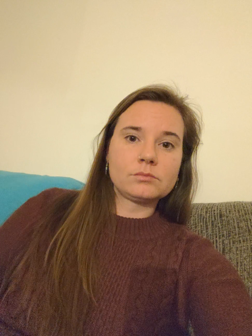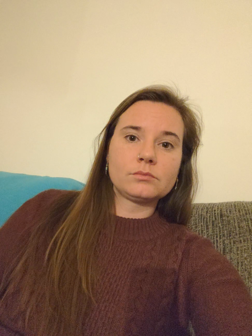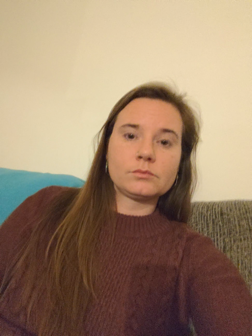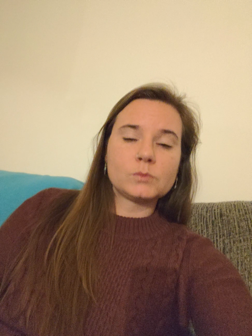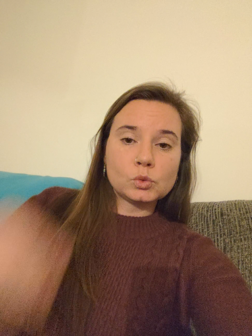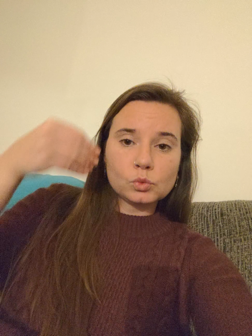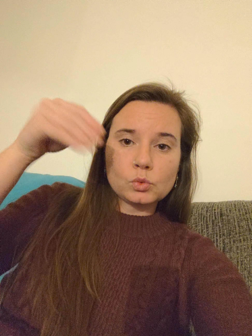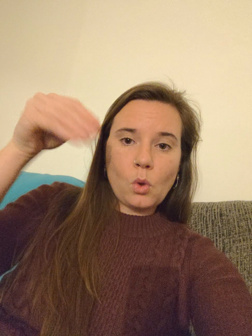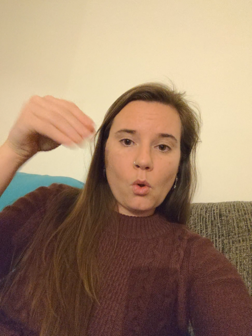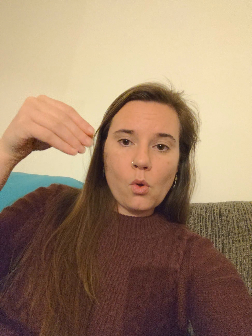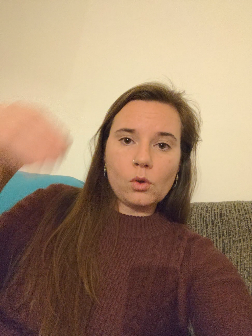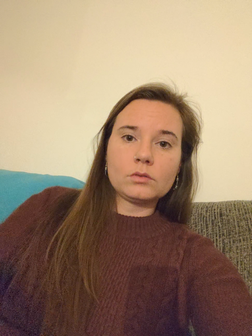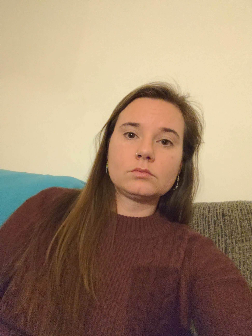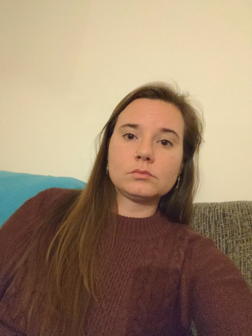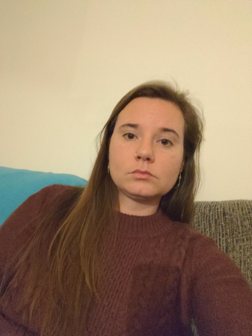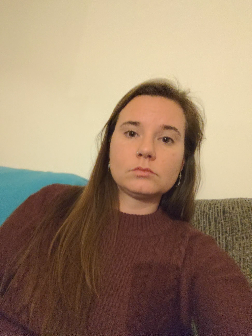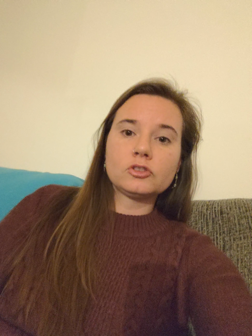store